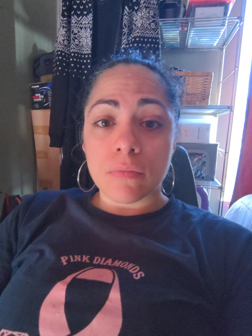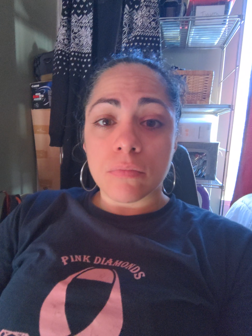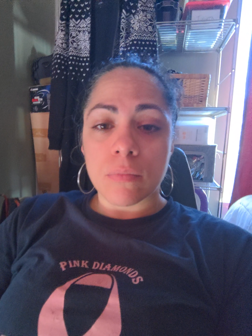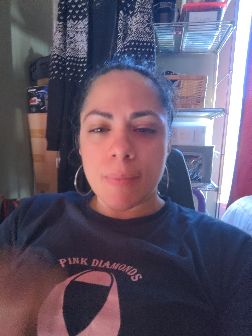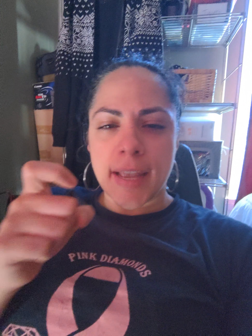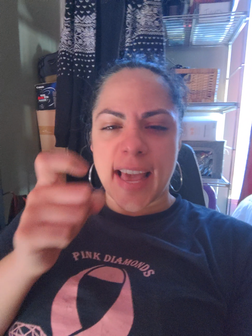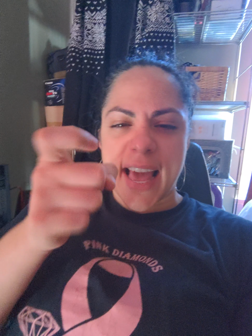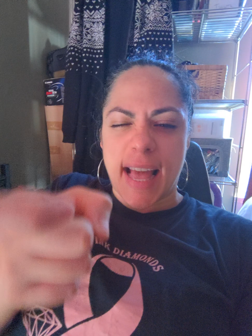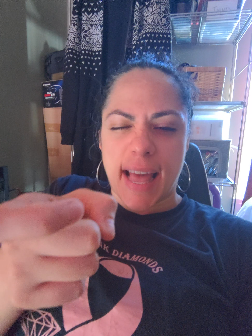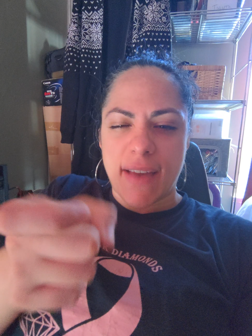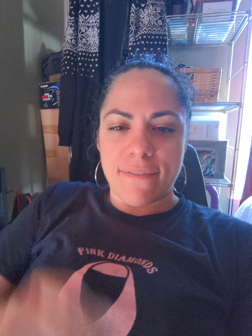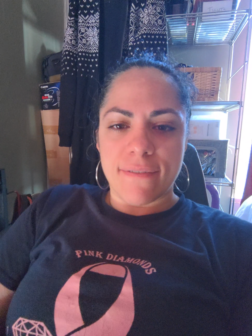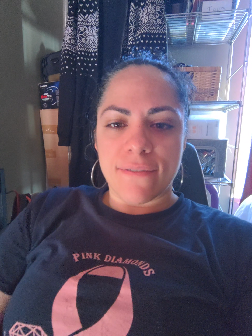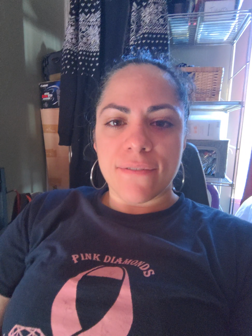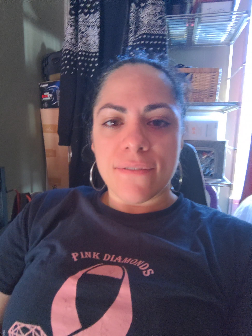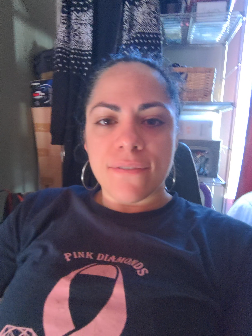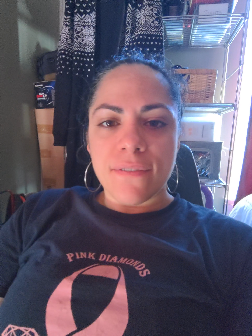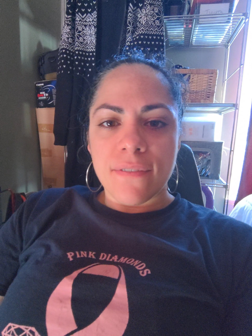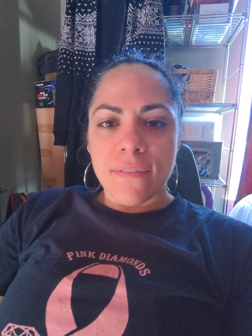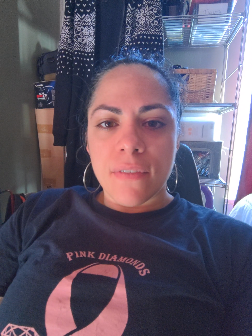gift